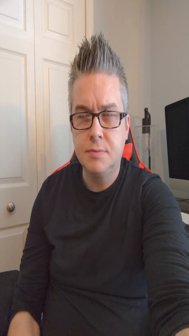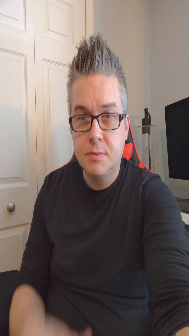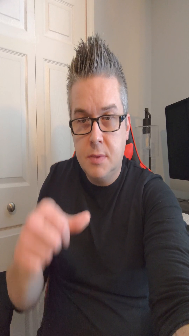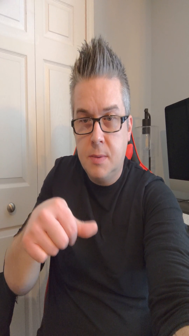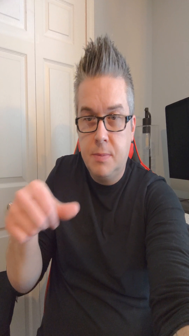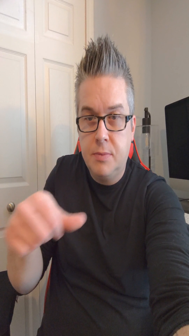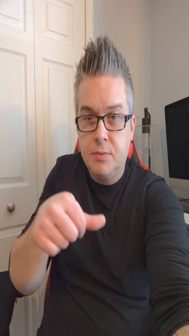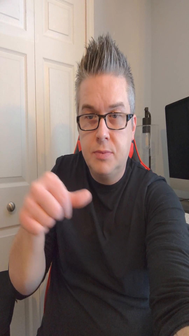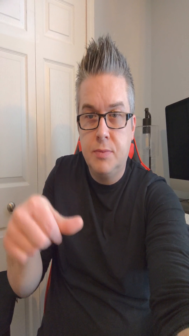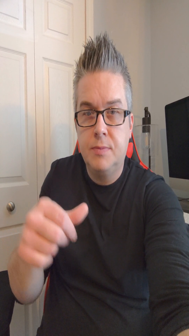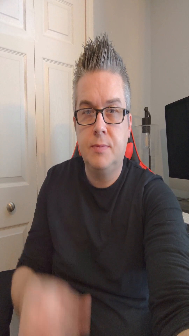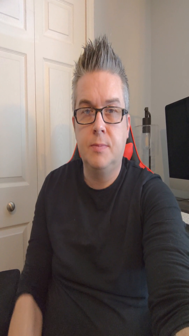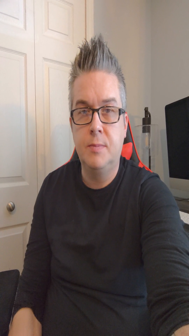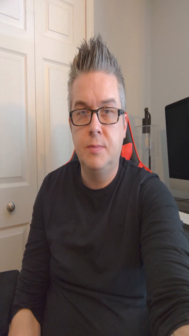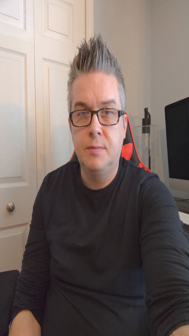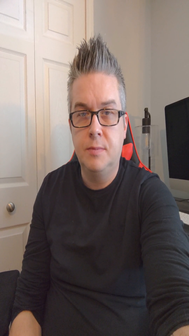puzzle